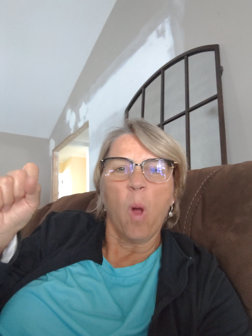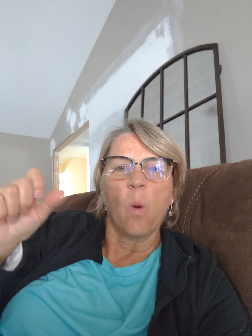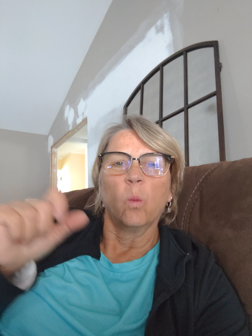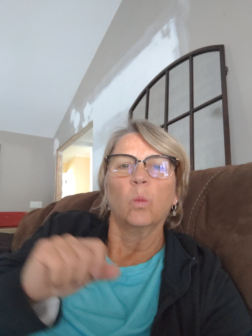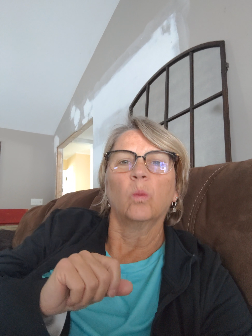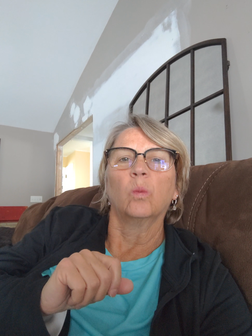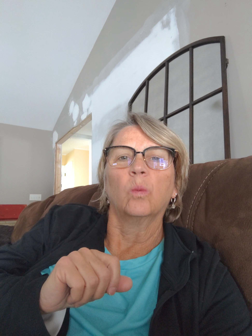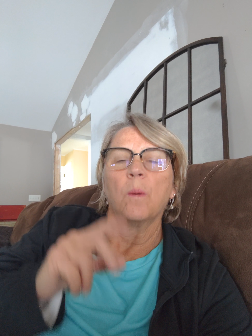loud